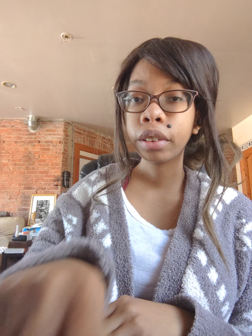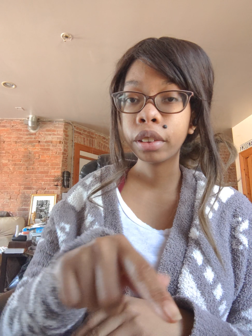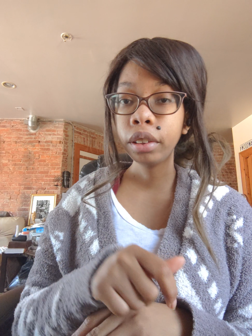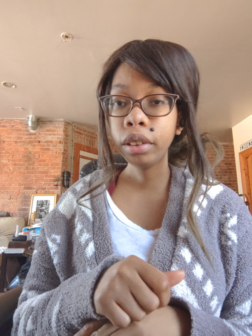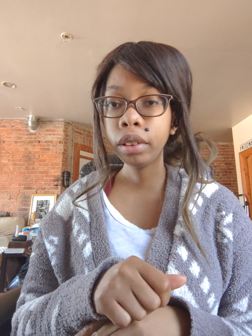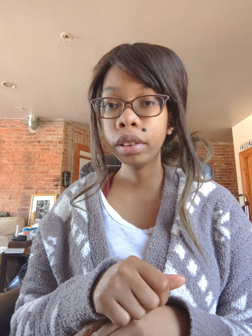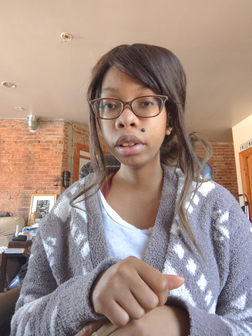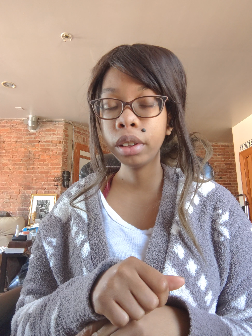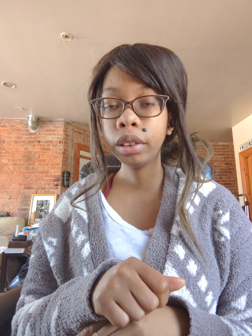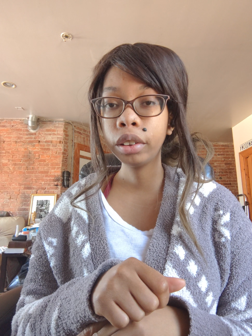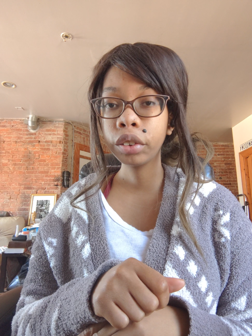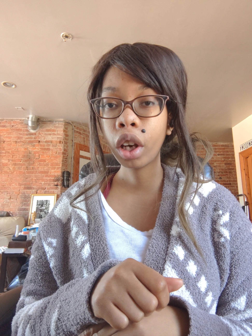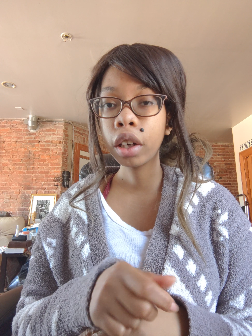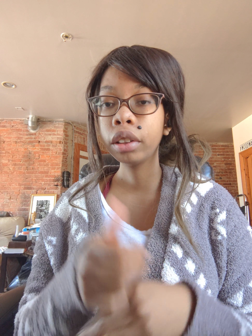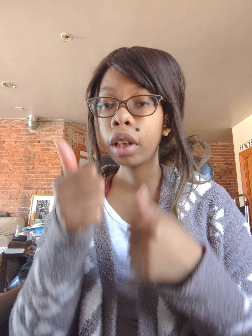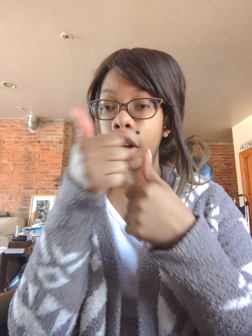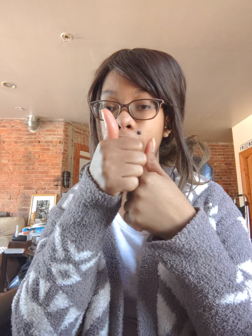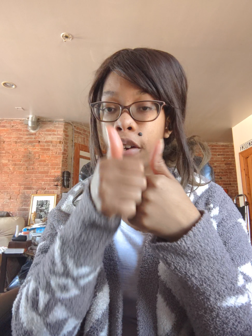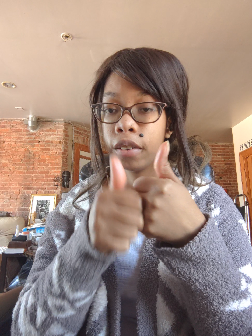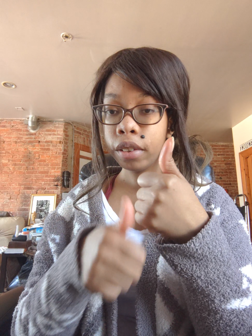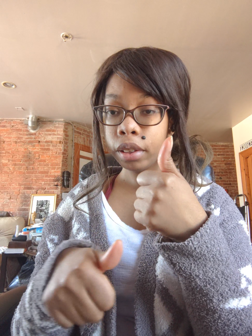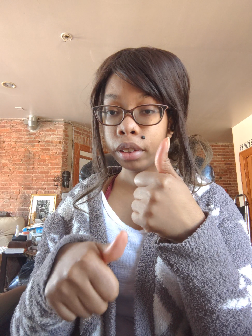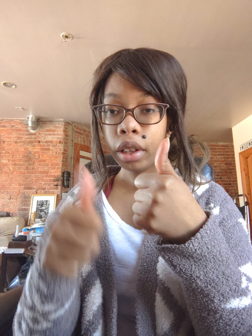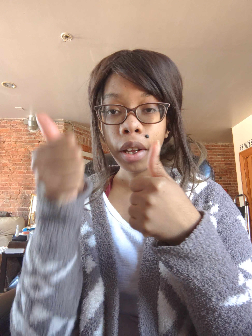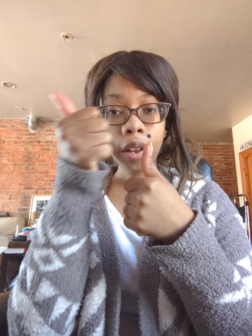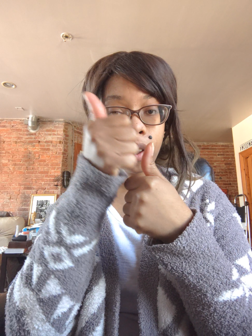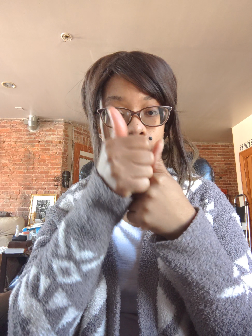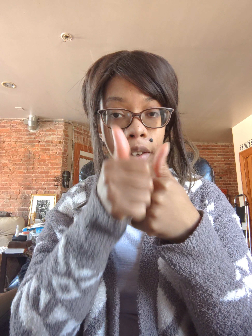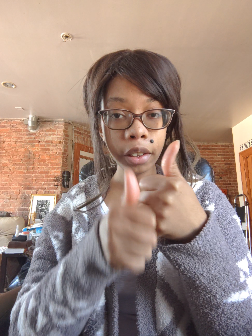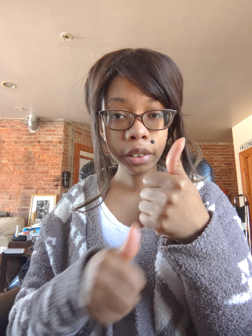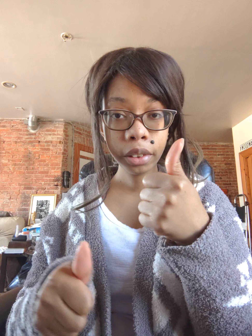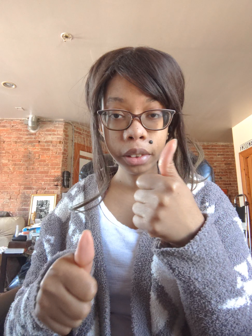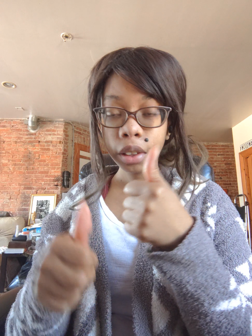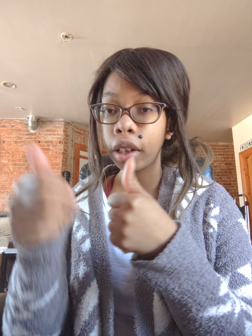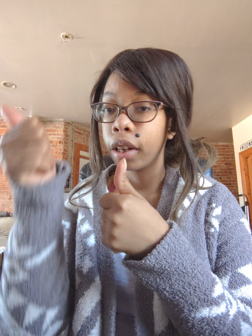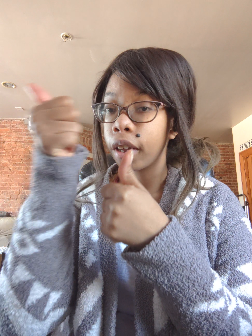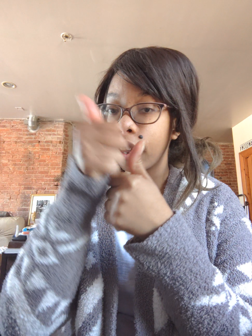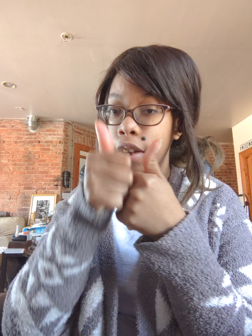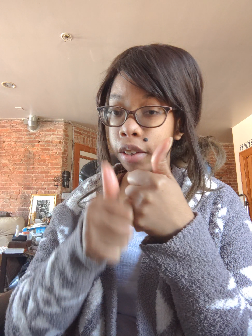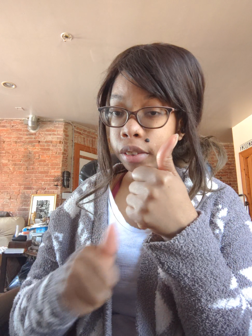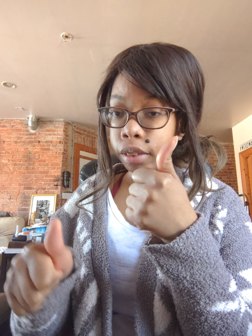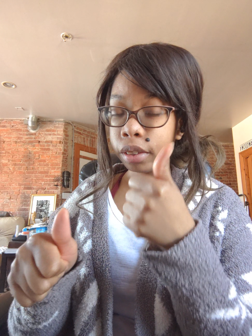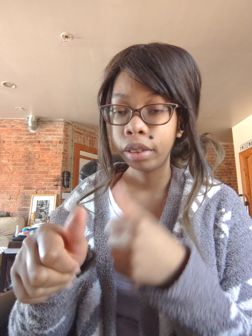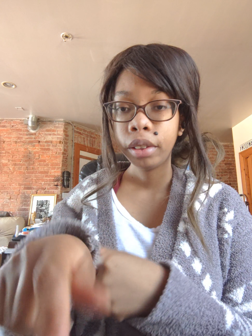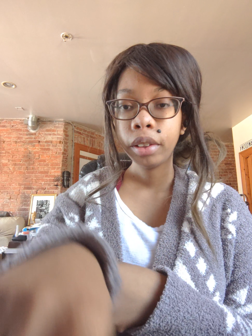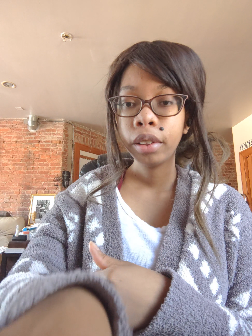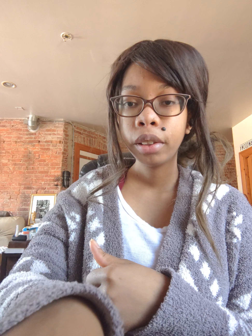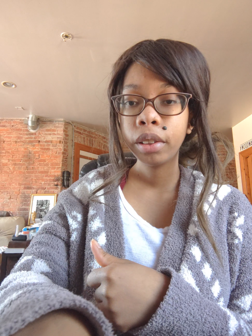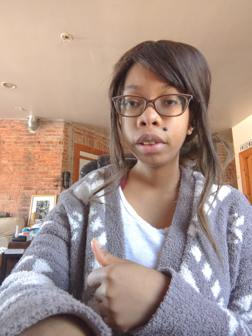every